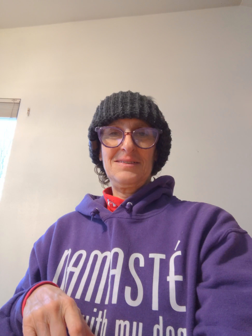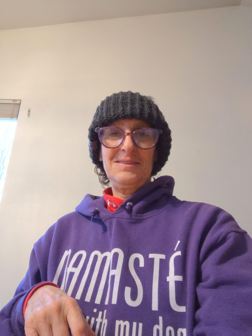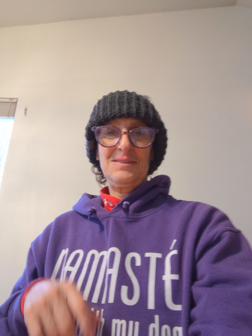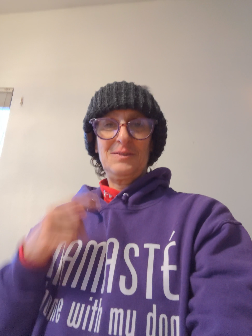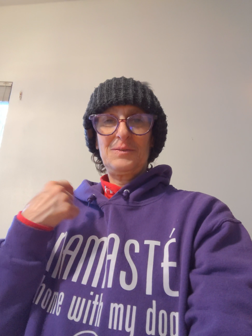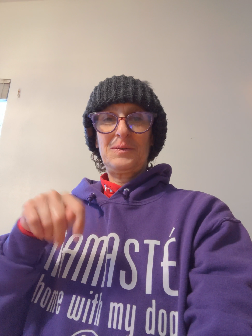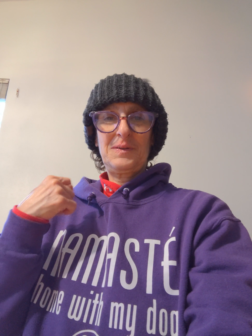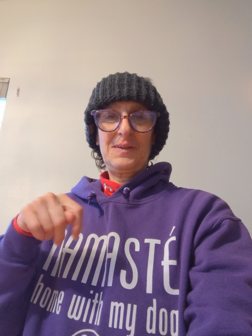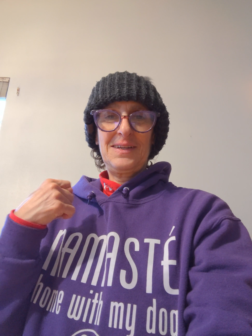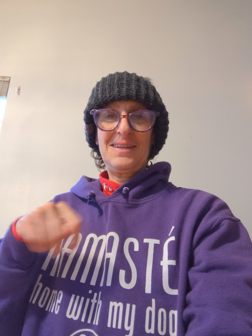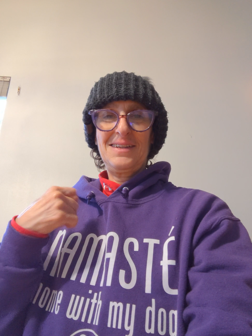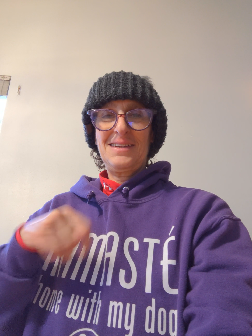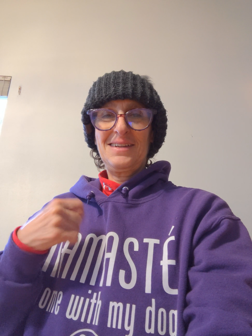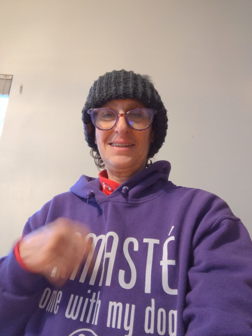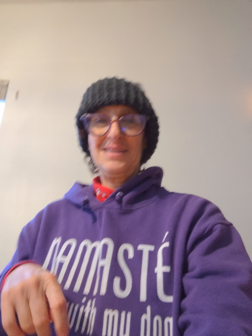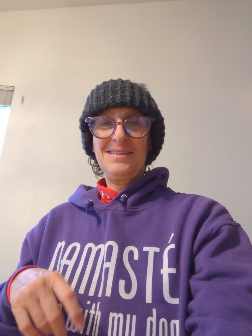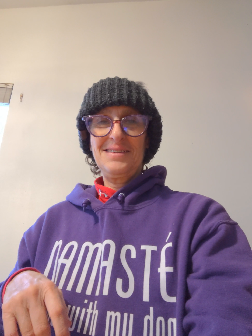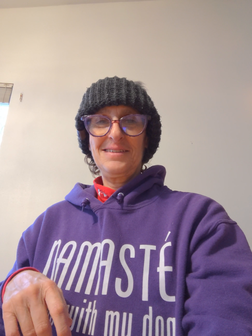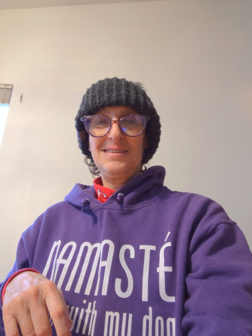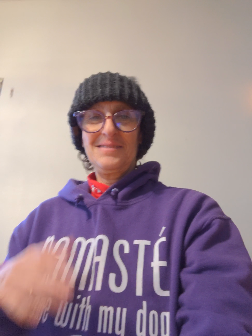toy